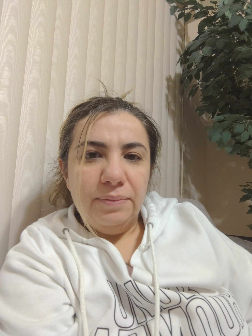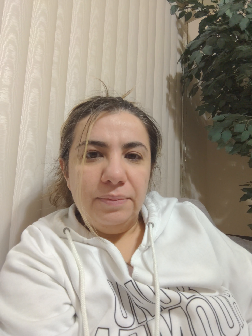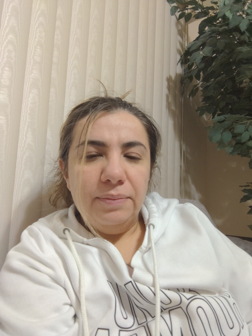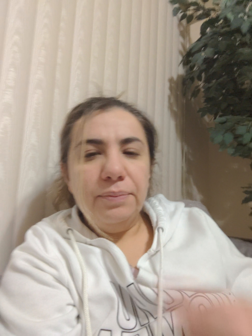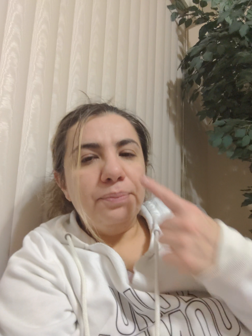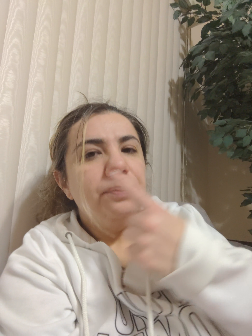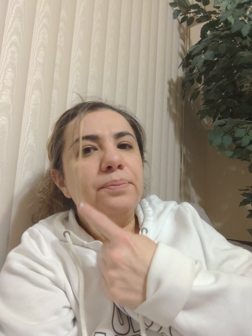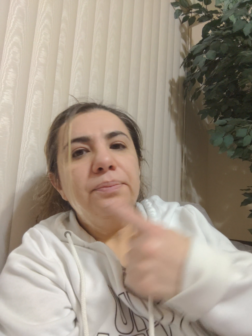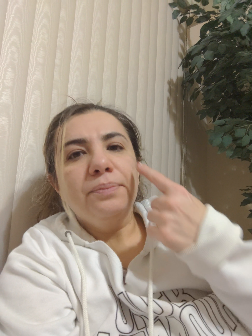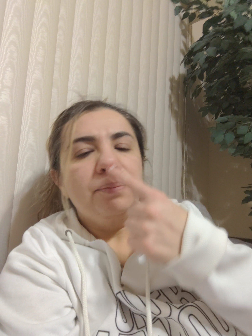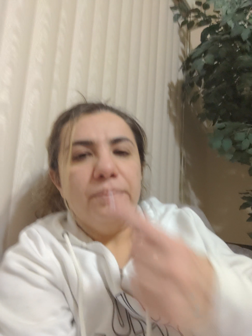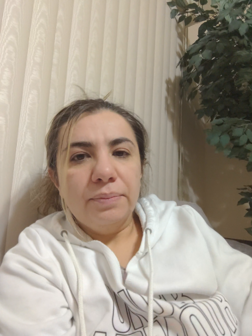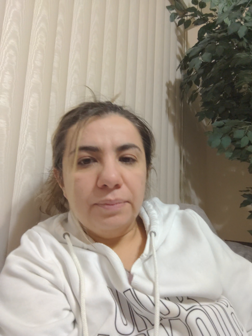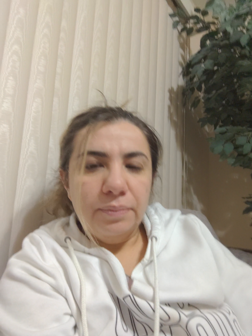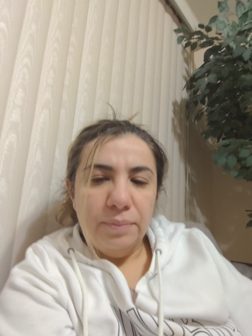lips